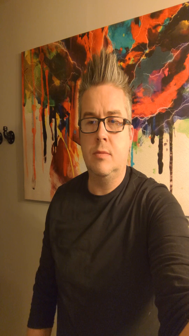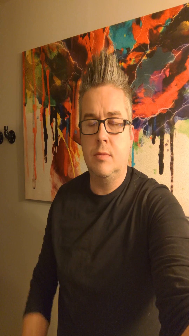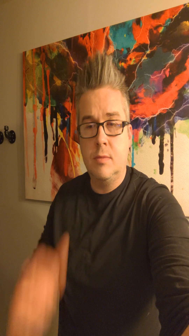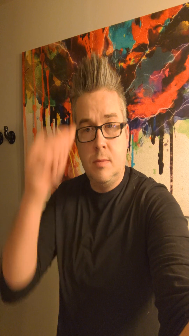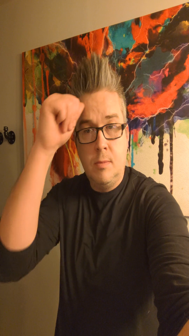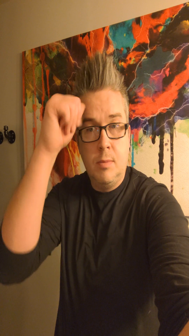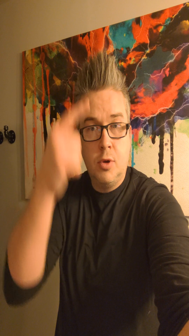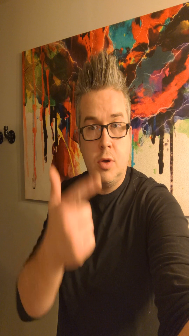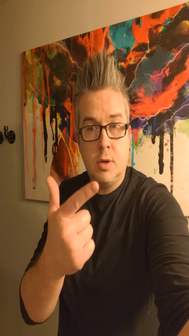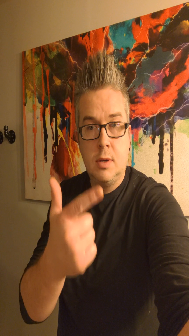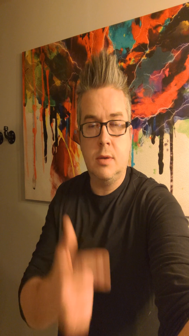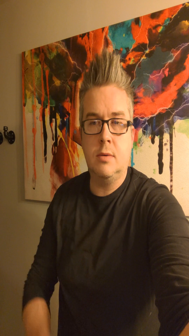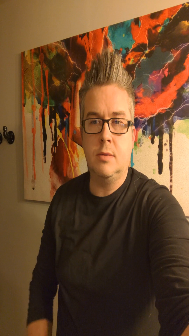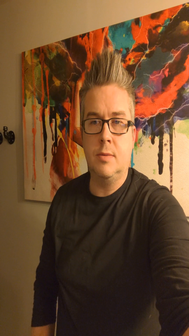brother